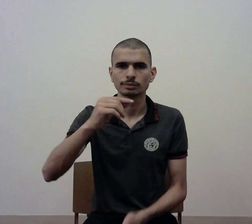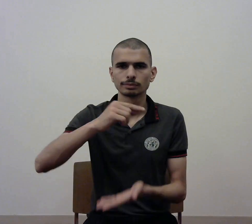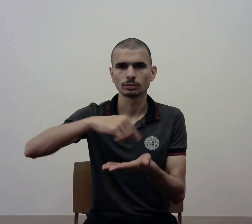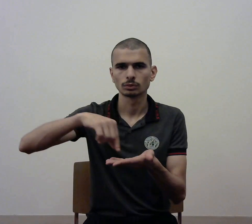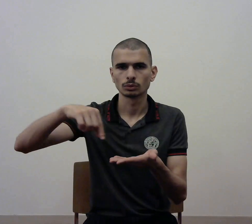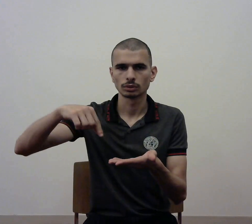qələm